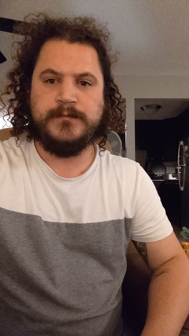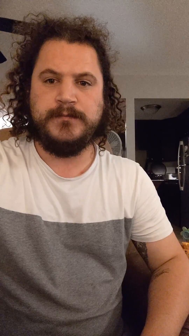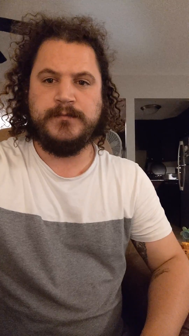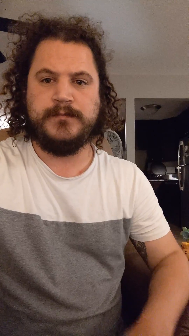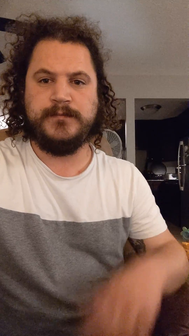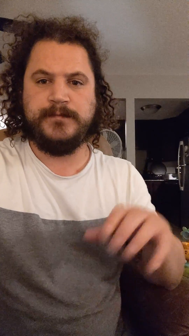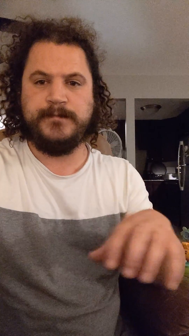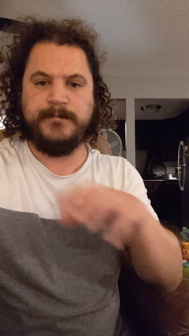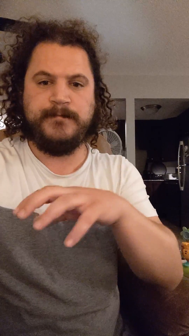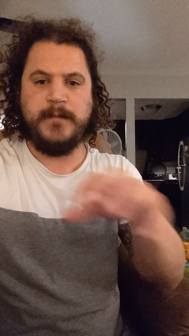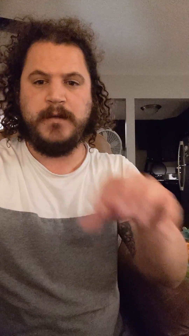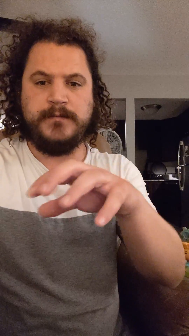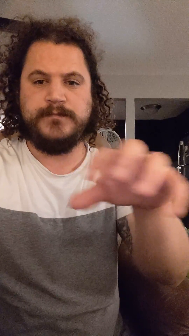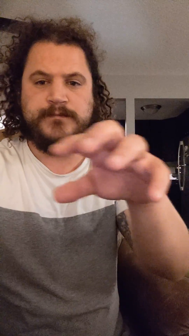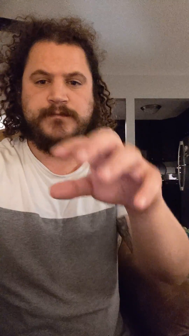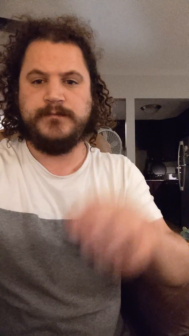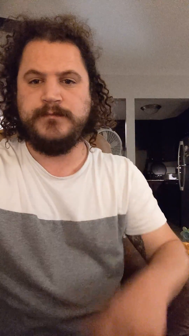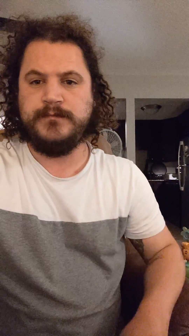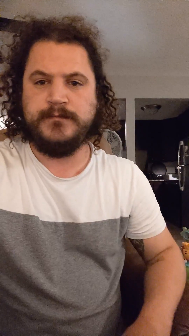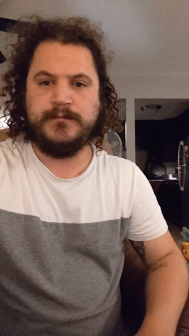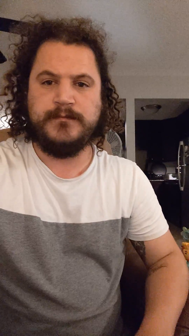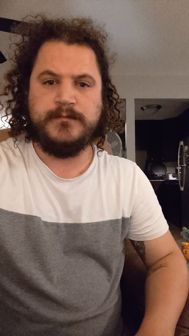block